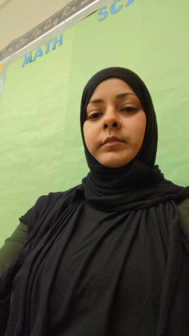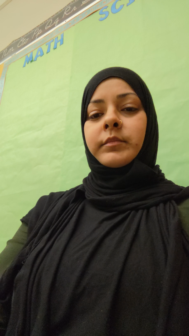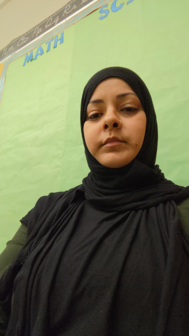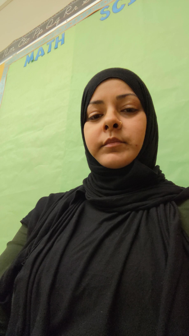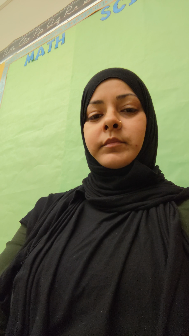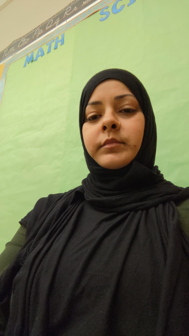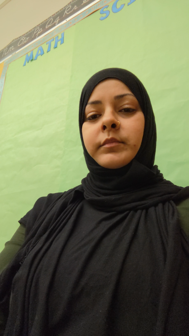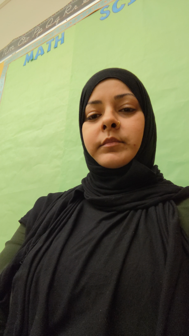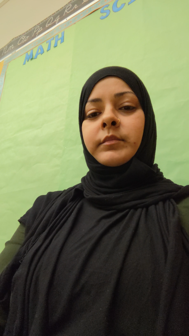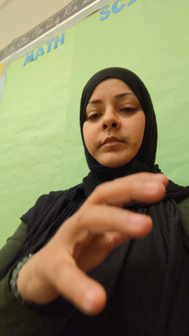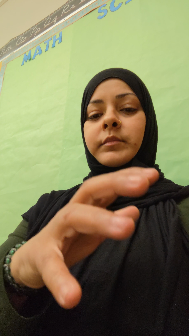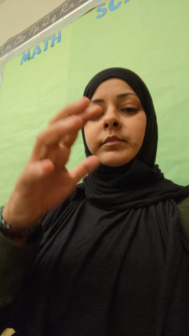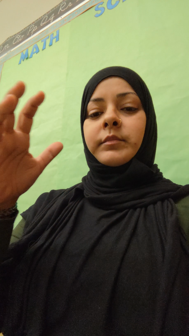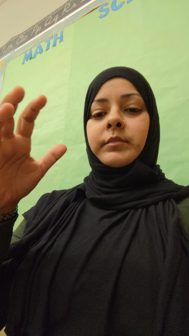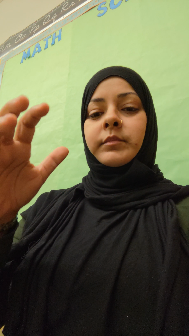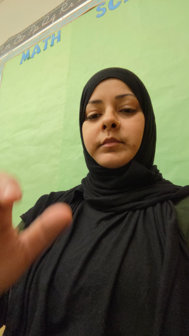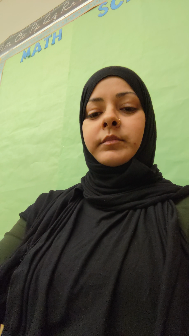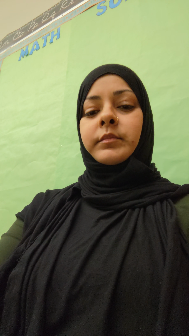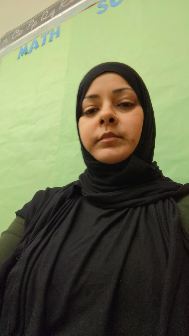much